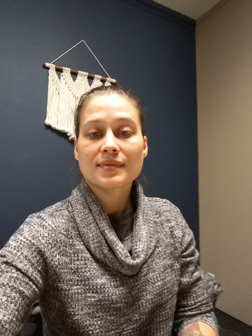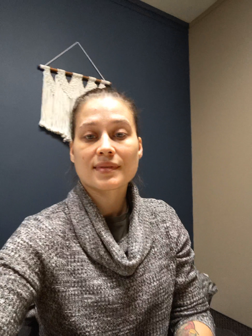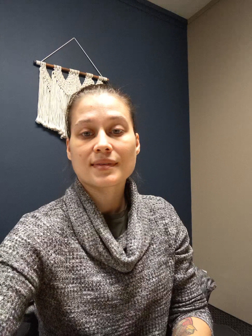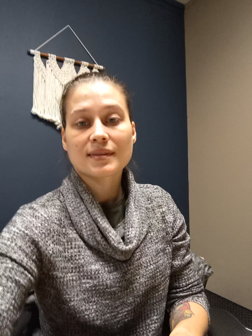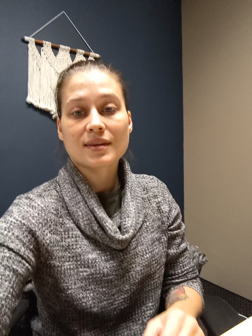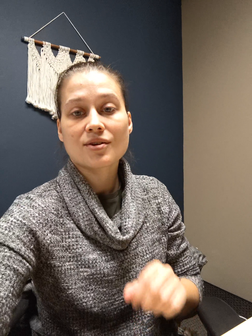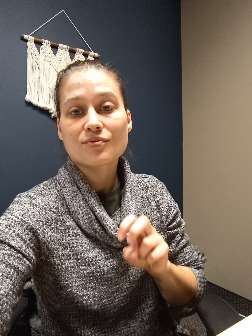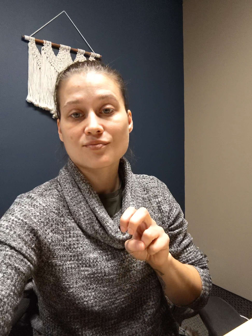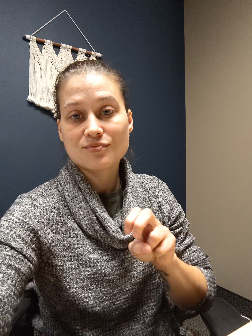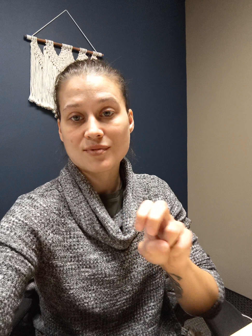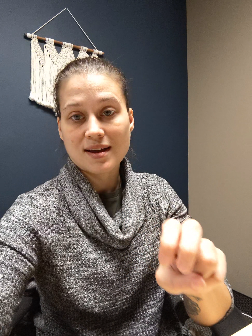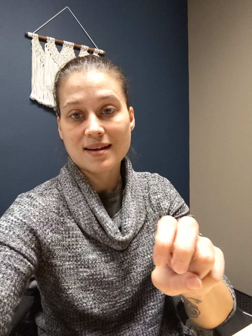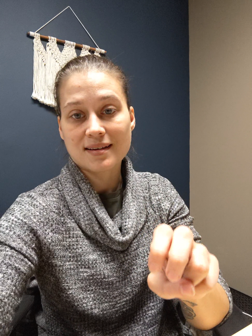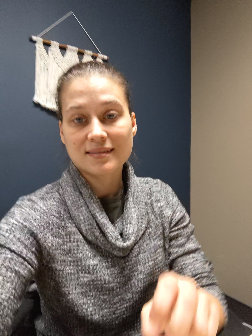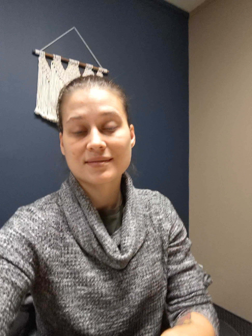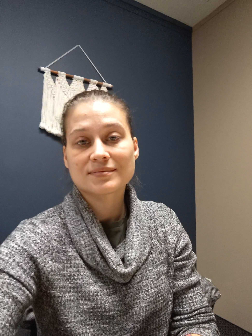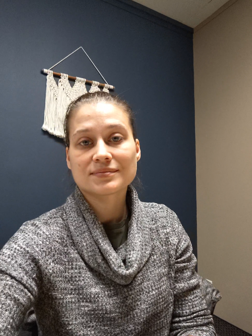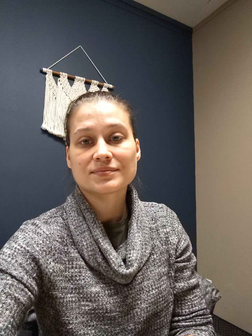ride